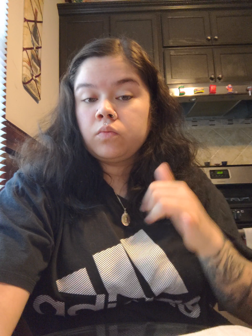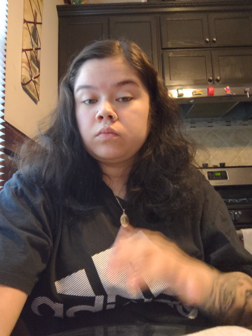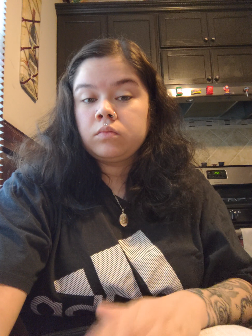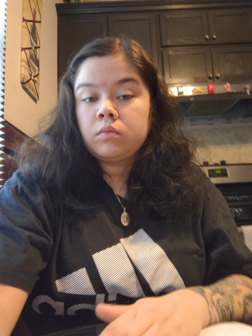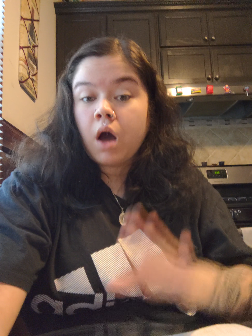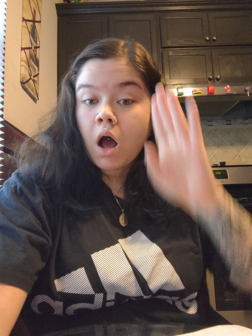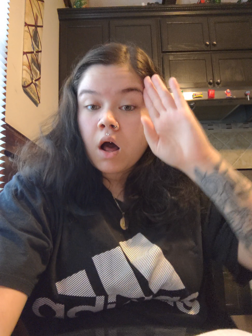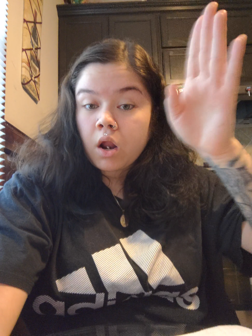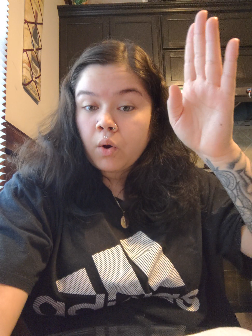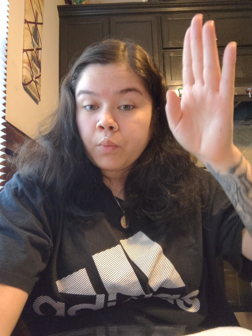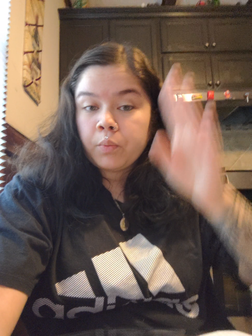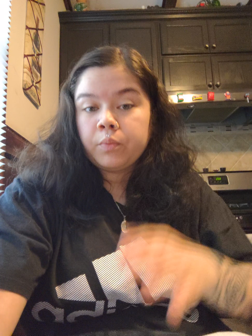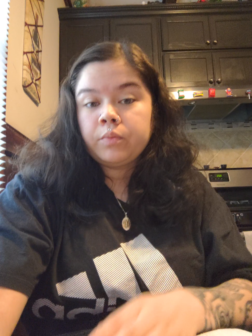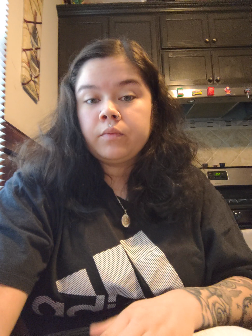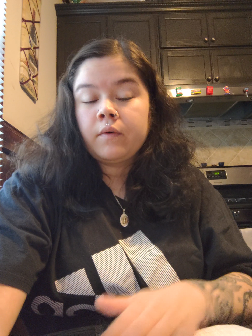hello